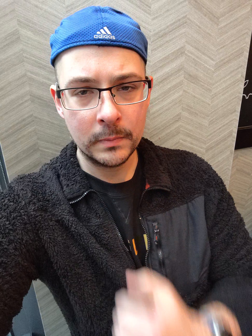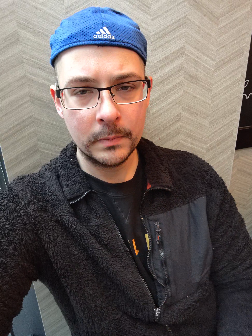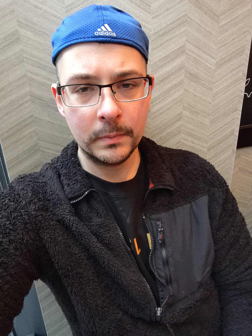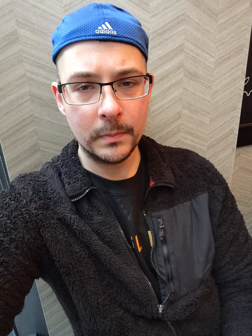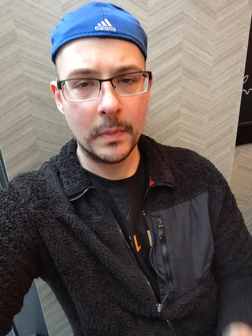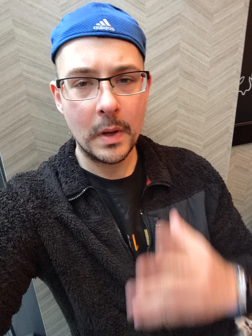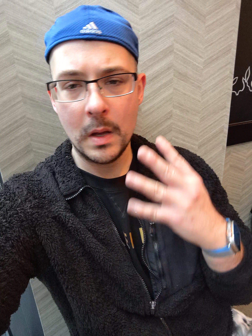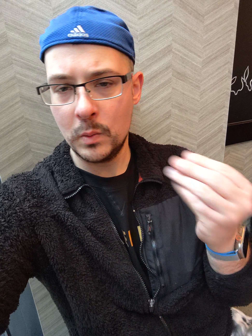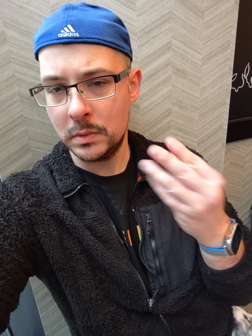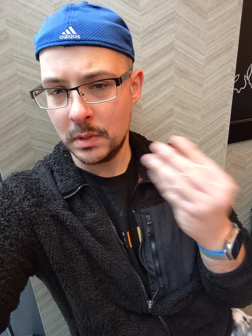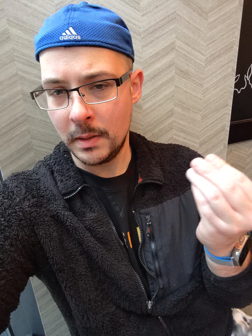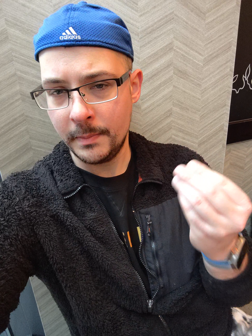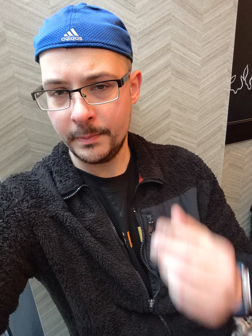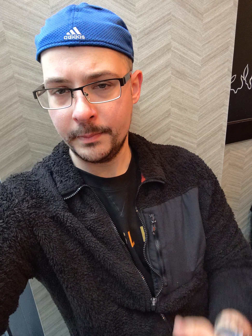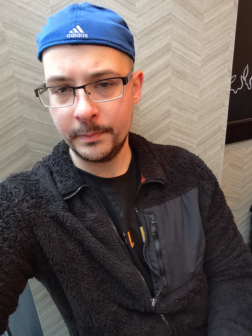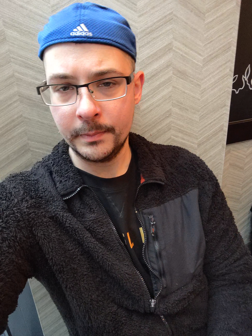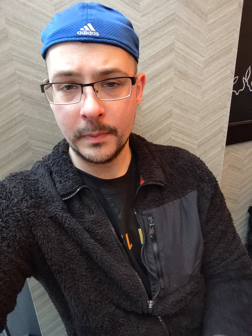outside